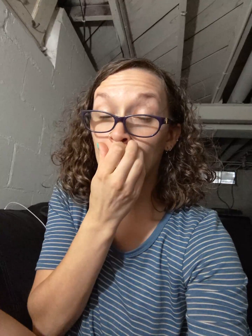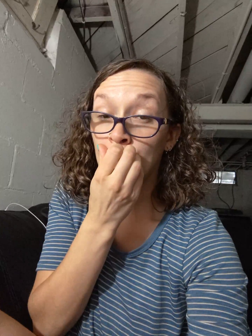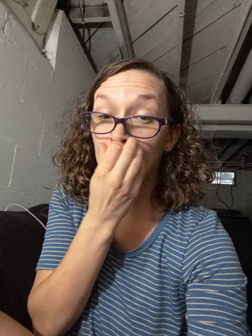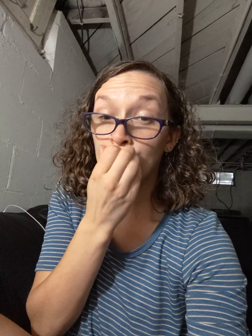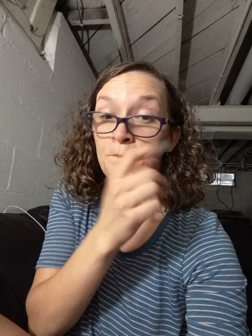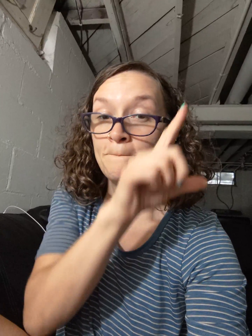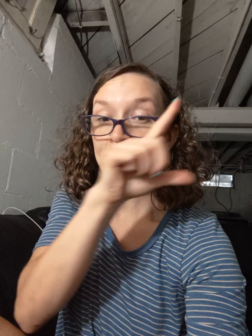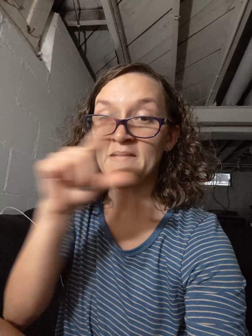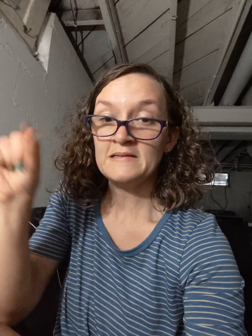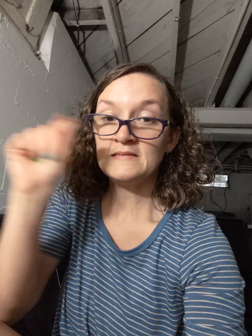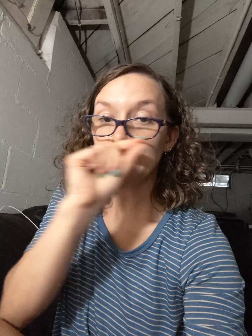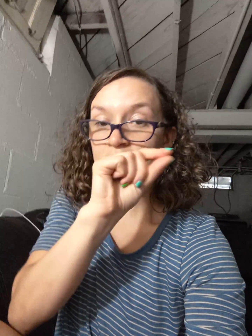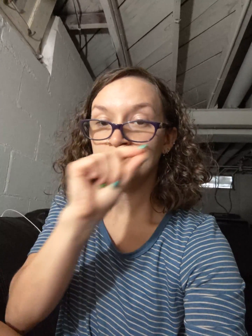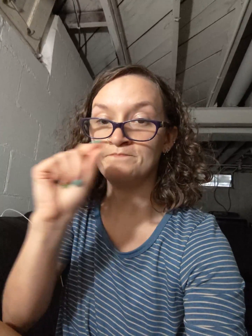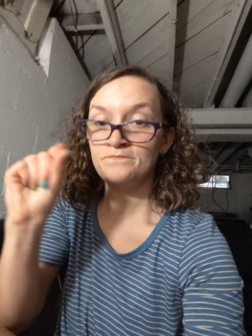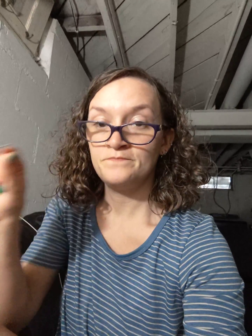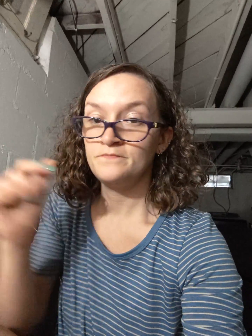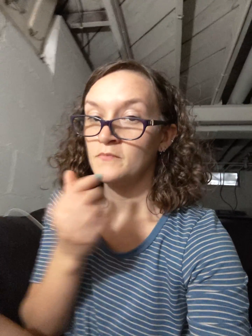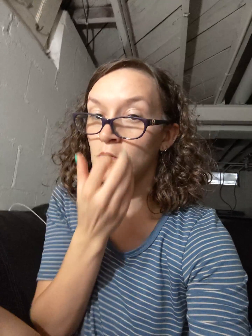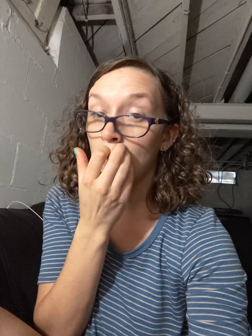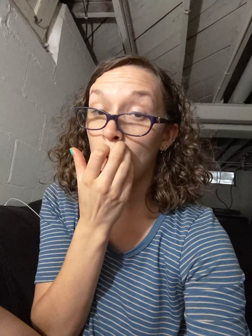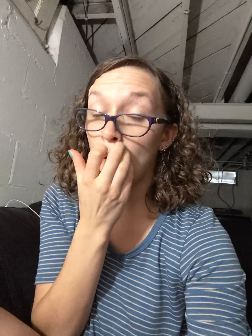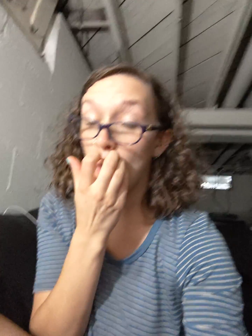peas